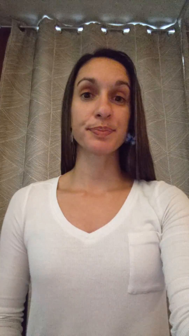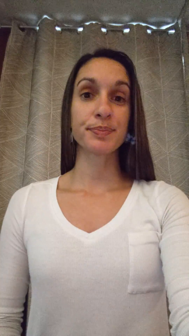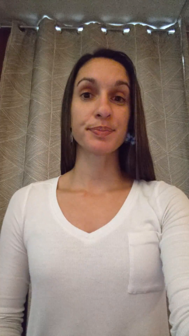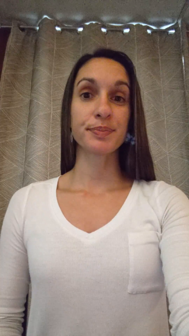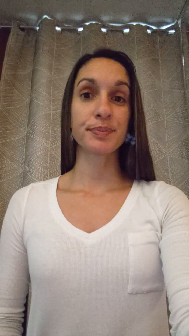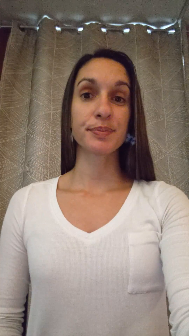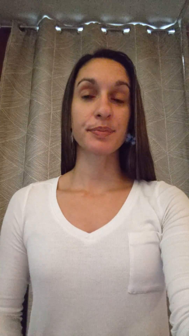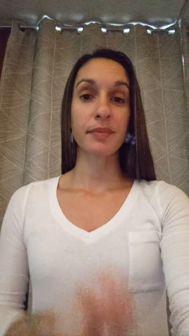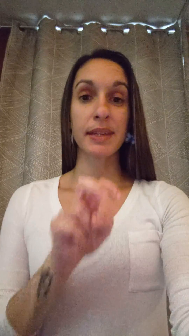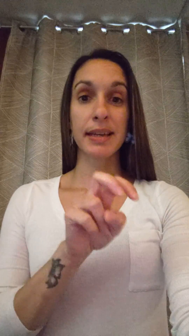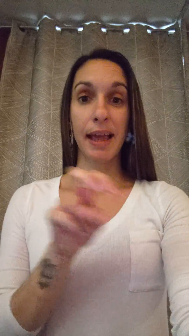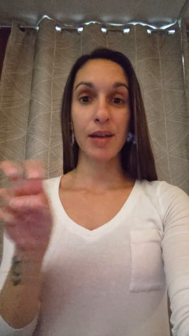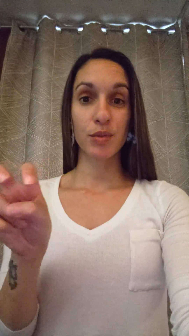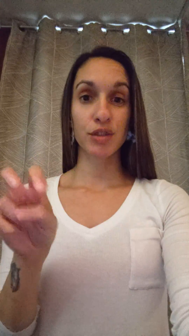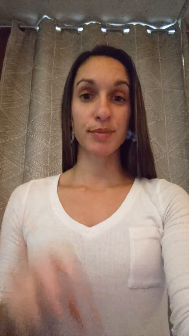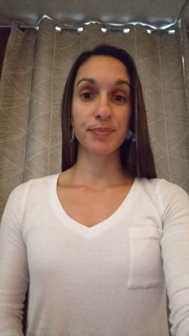couch